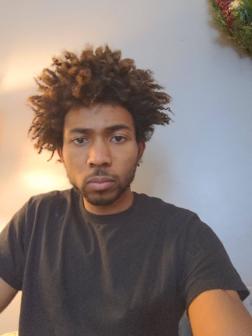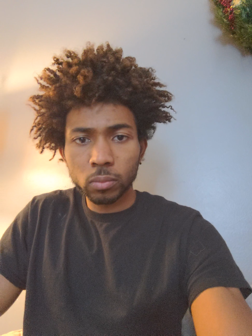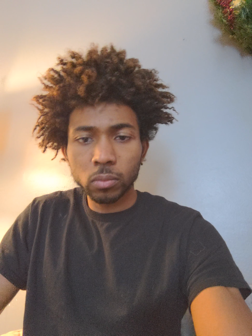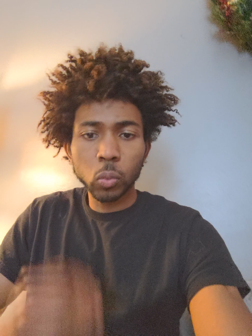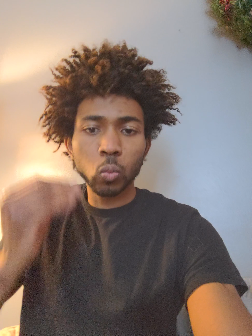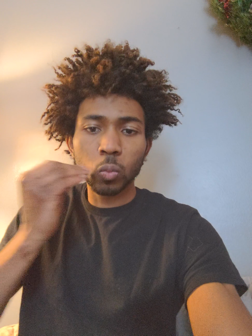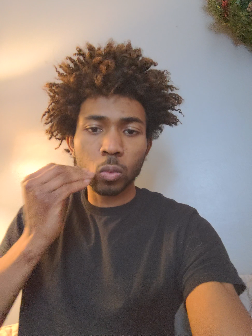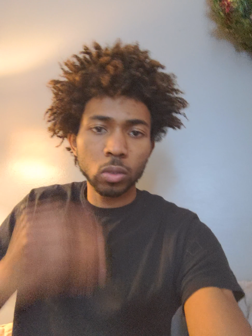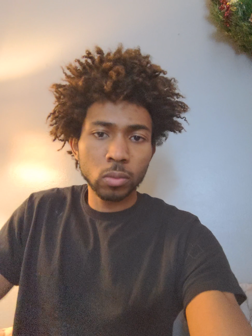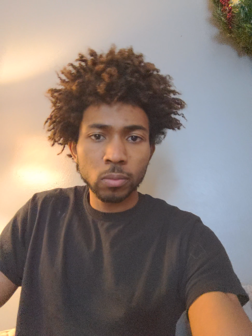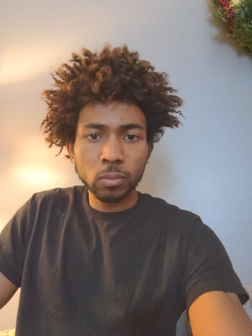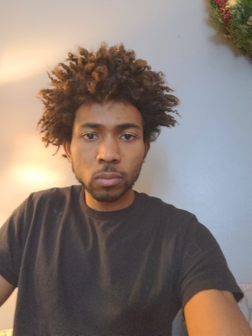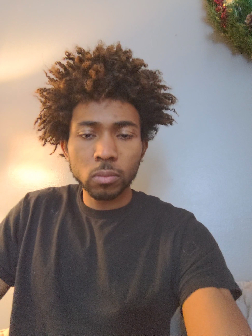kiss